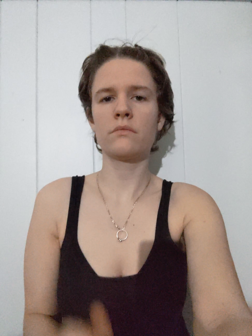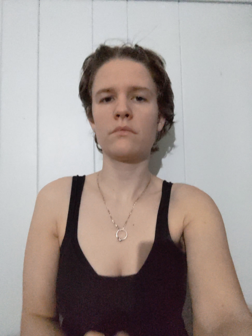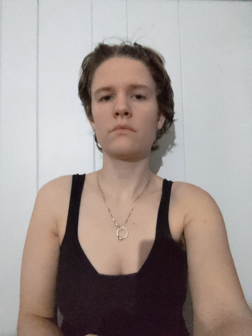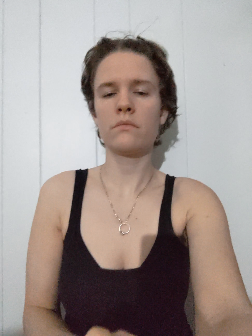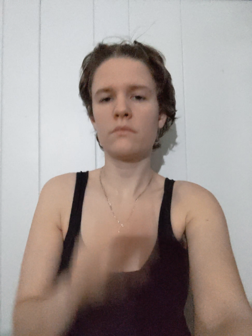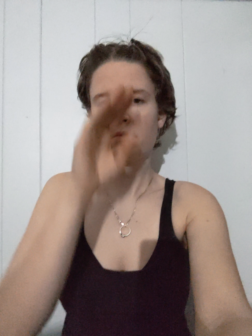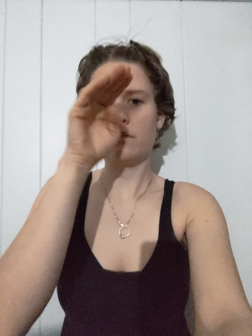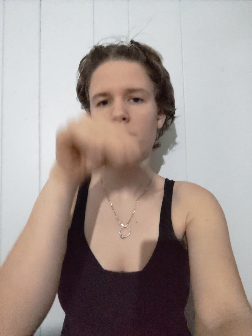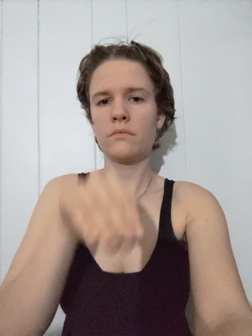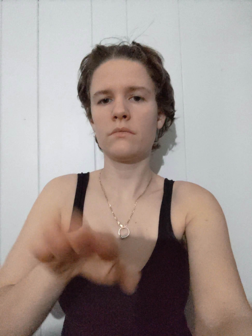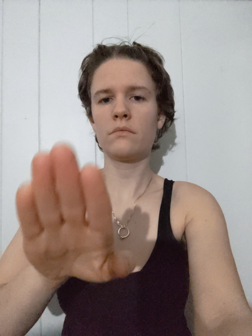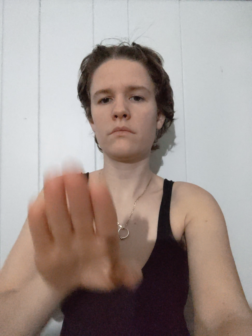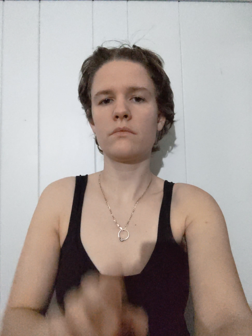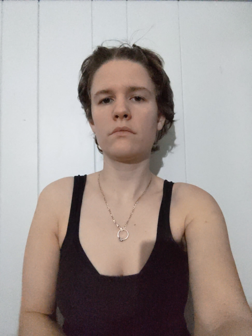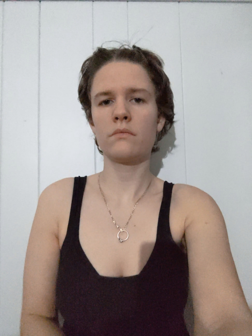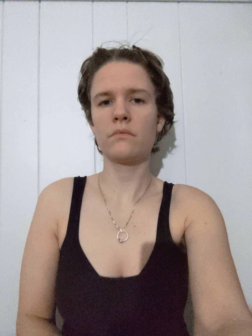elephant